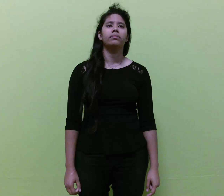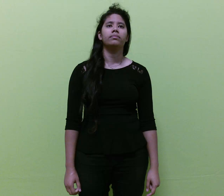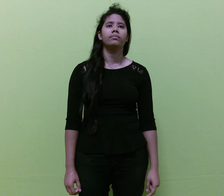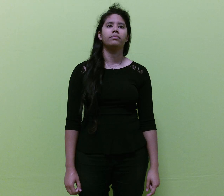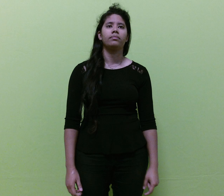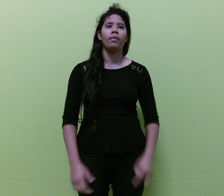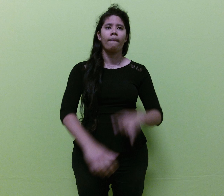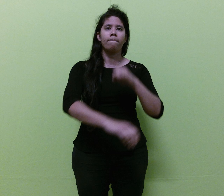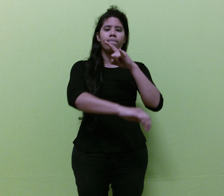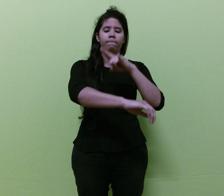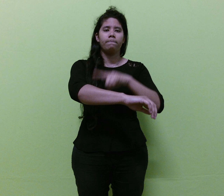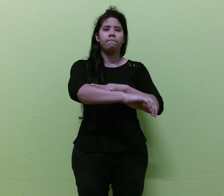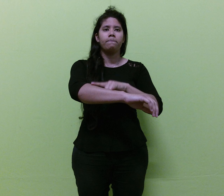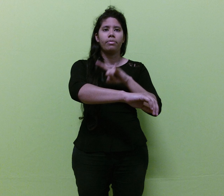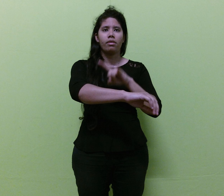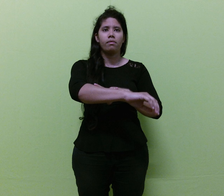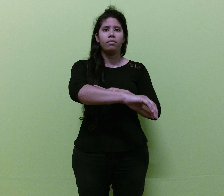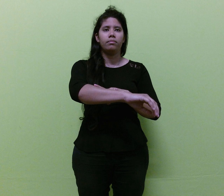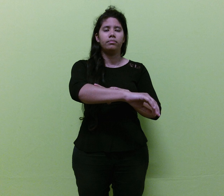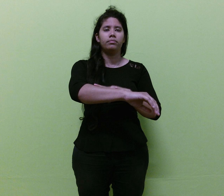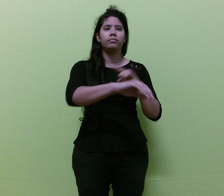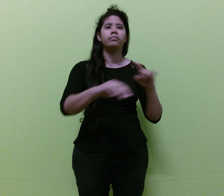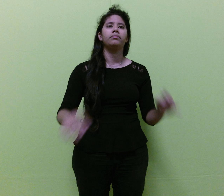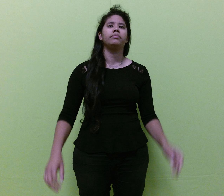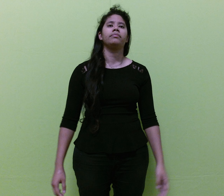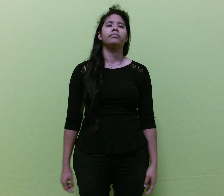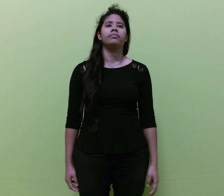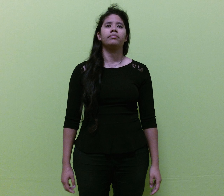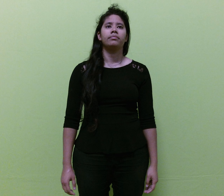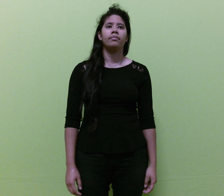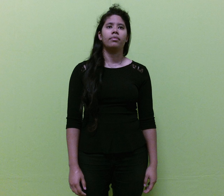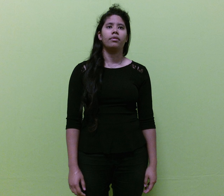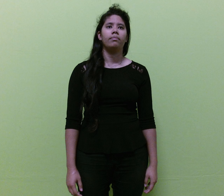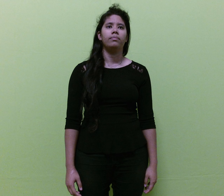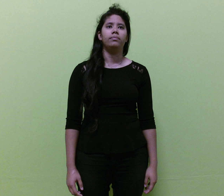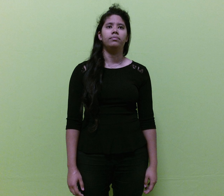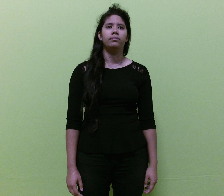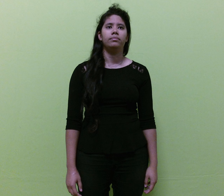banheiro